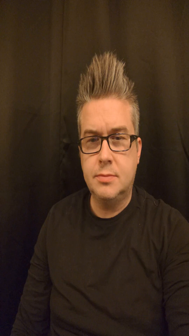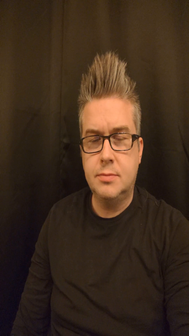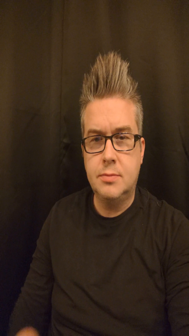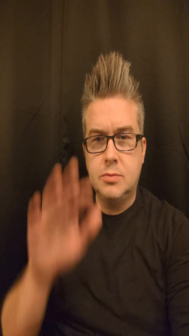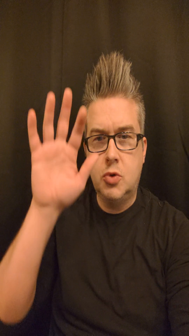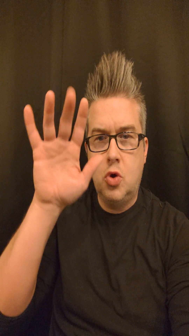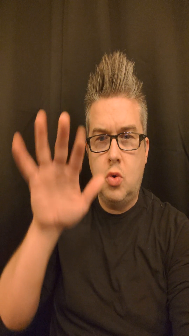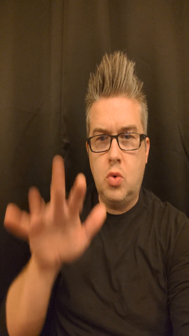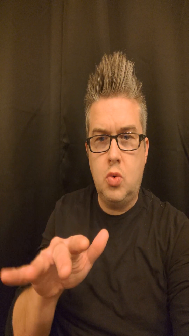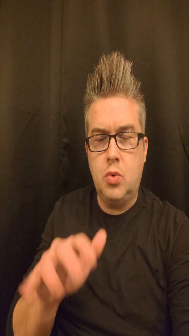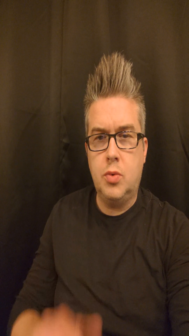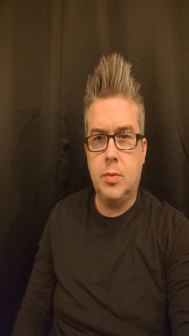snow